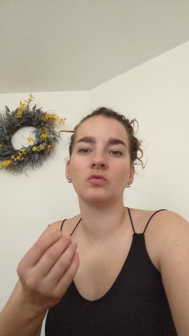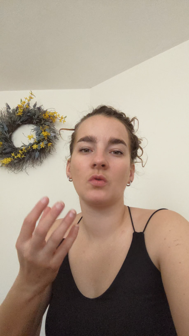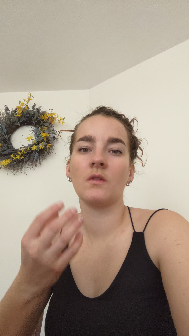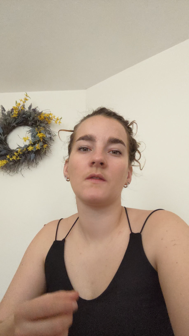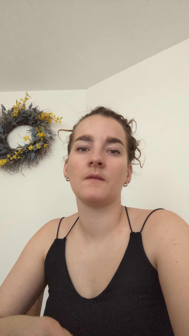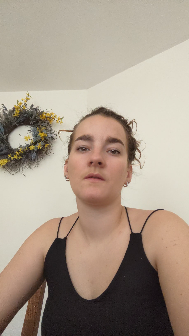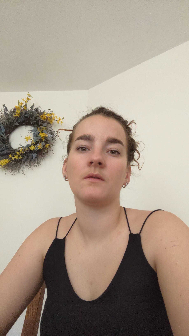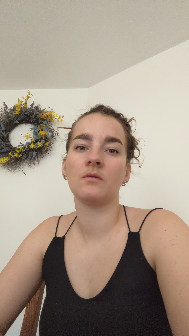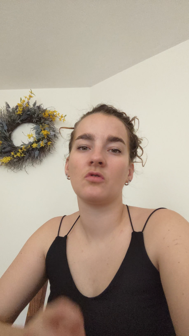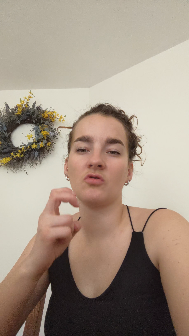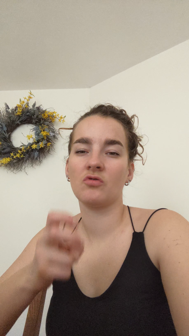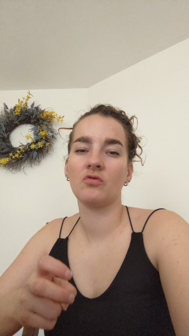hard